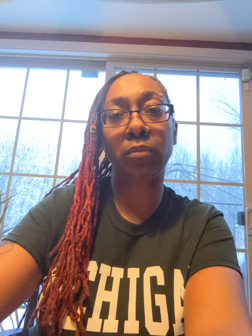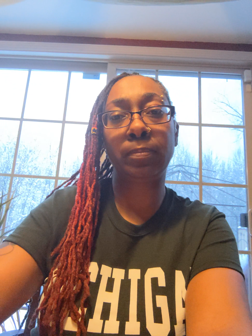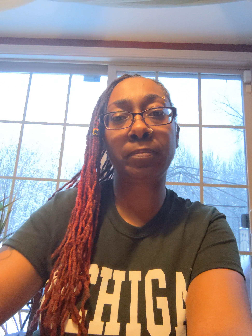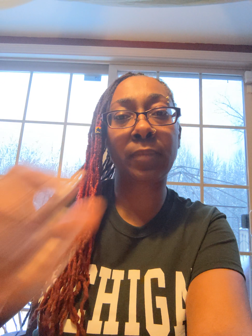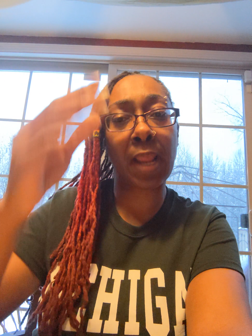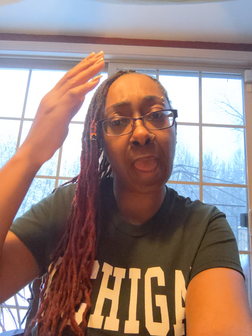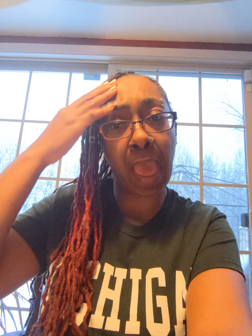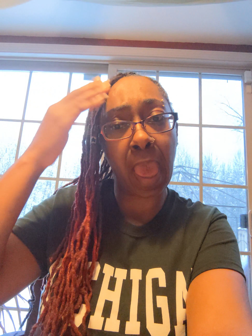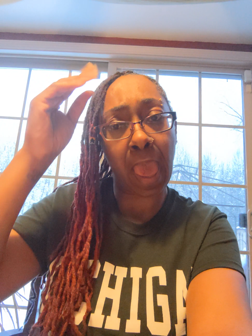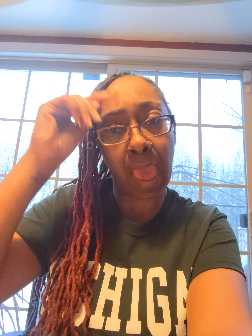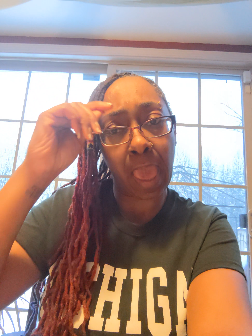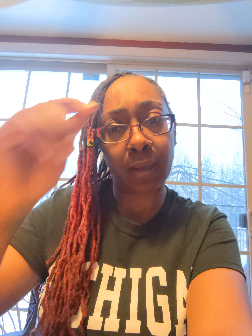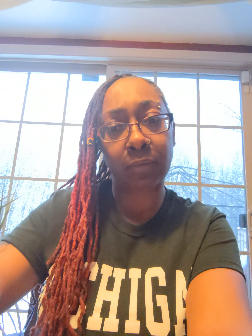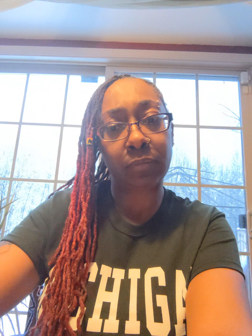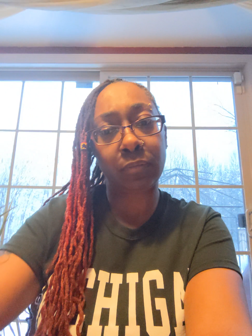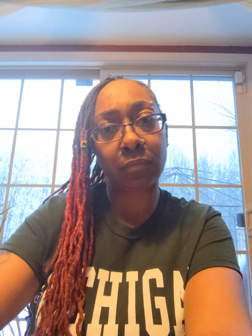hat